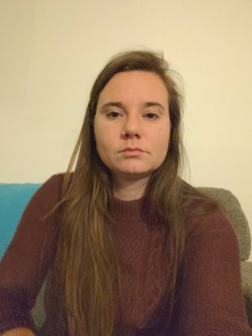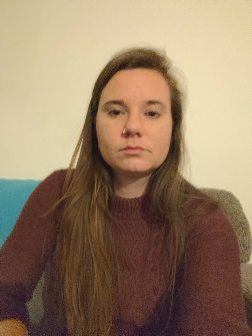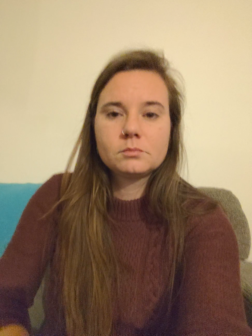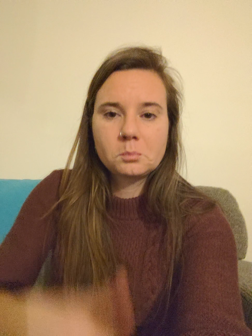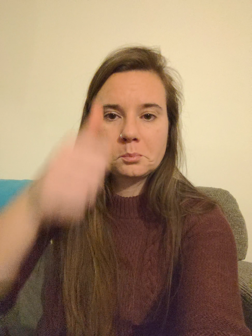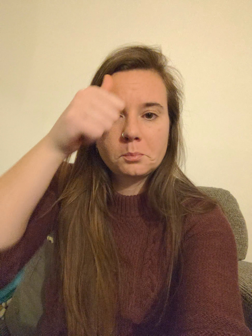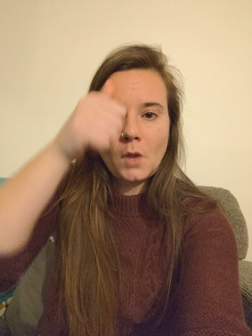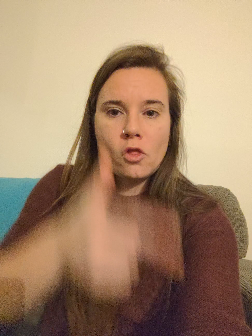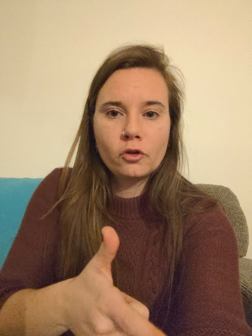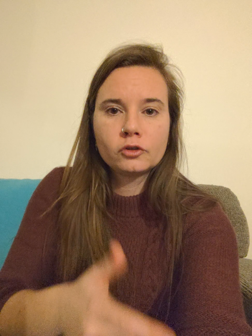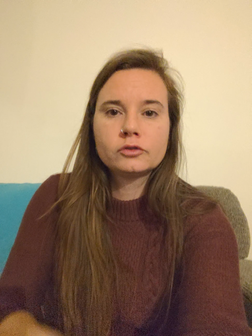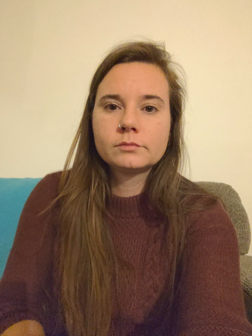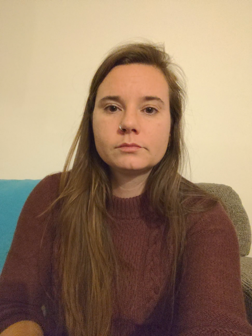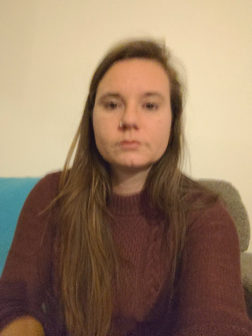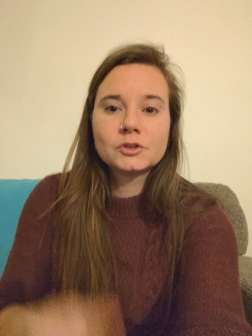brother